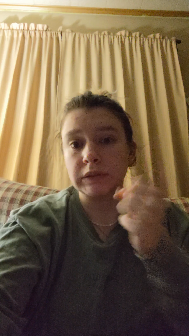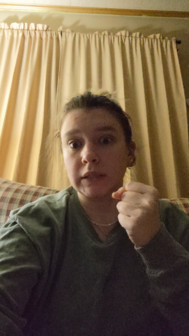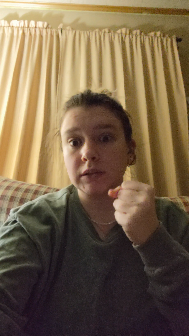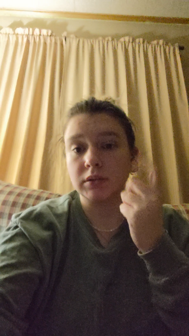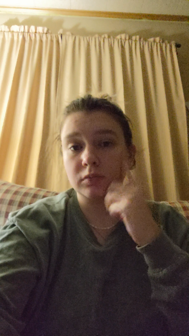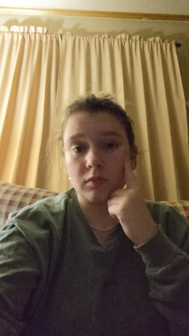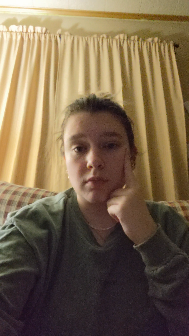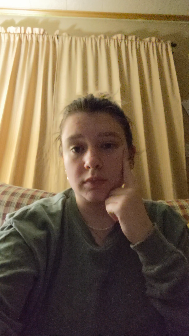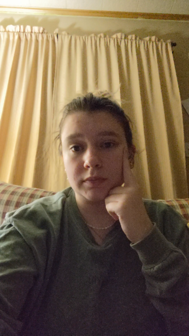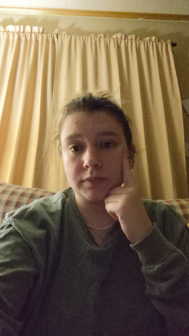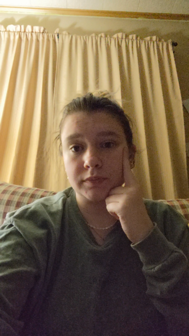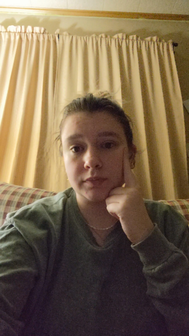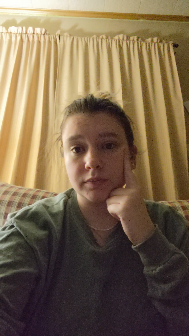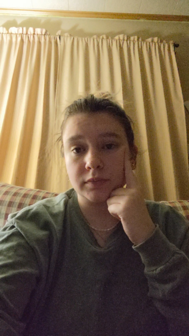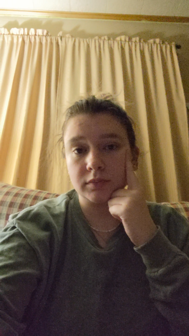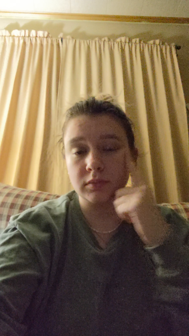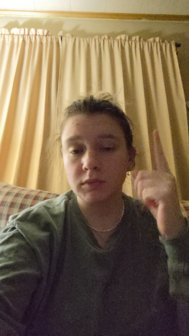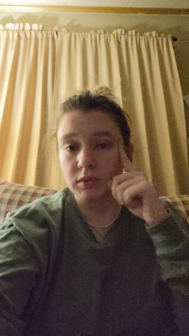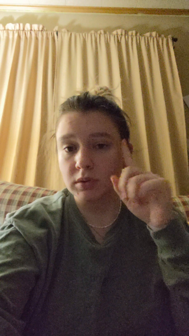dime